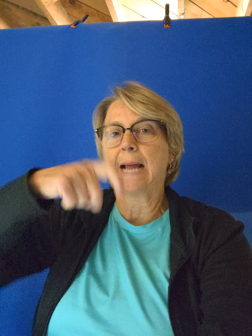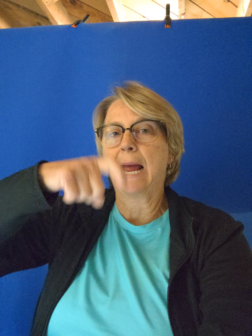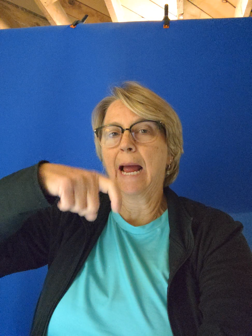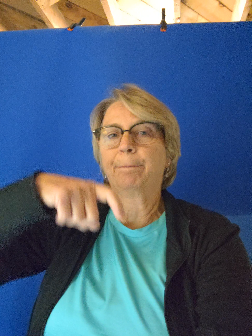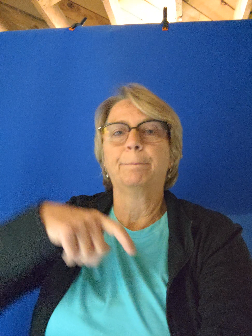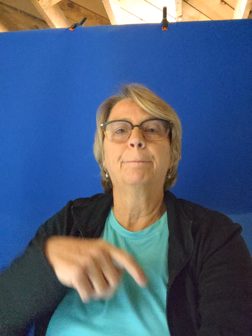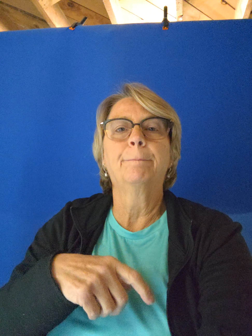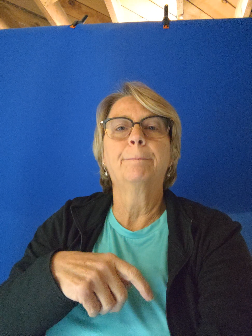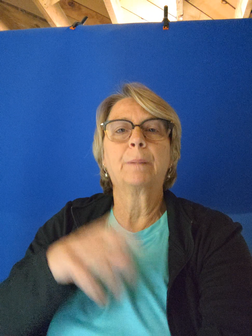time